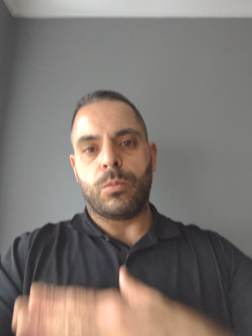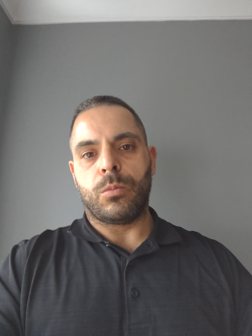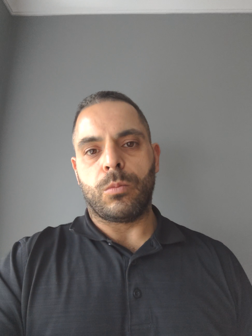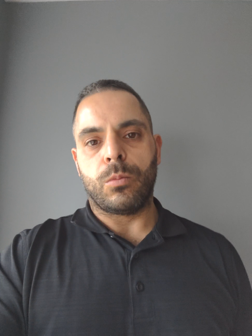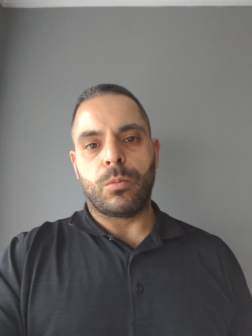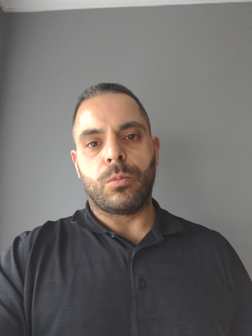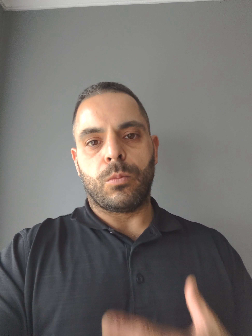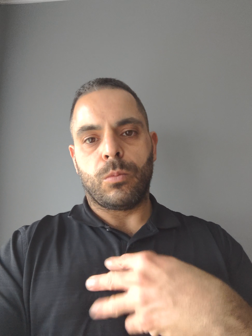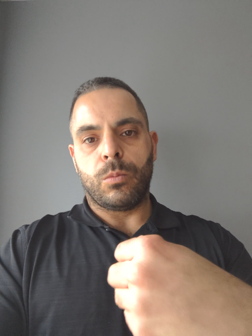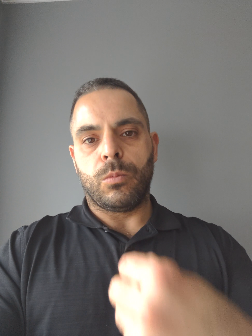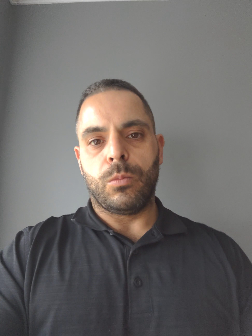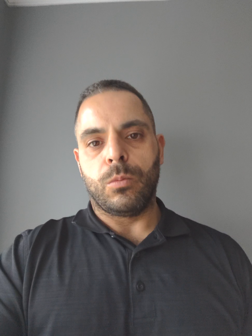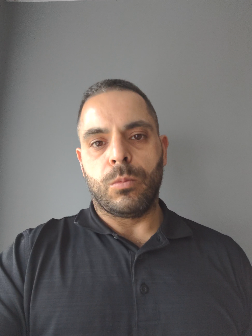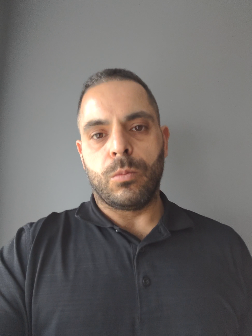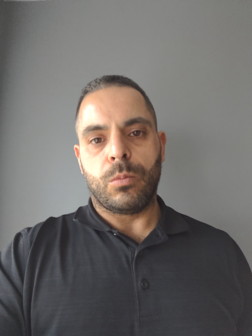white